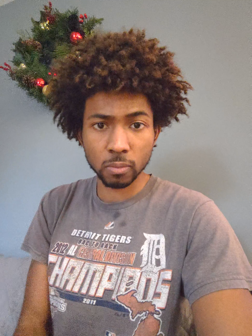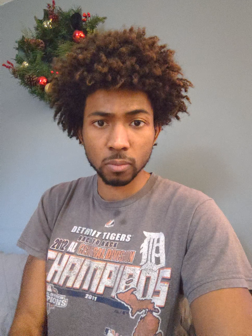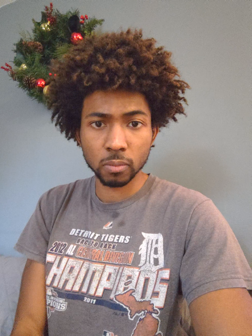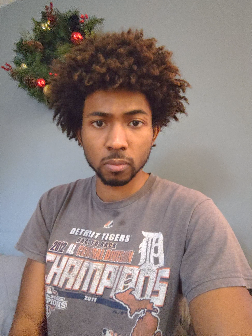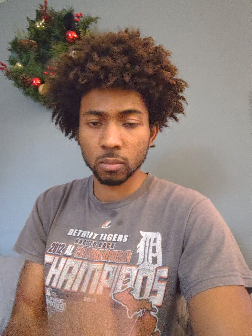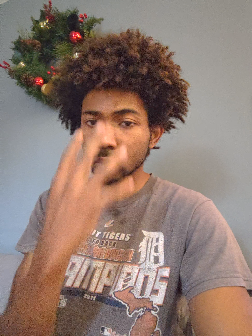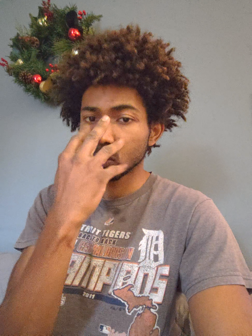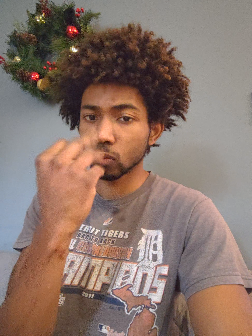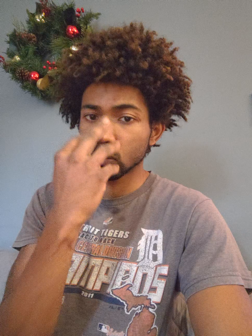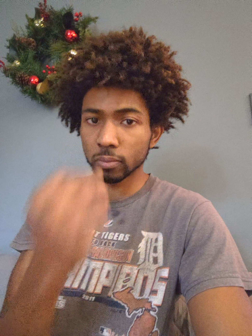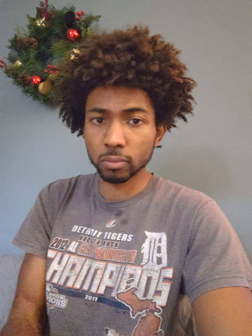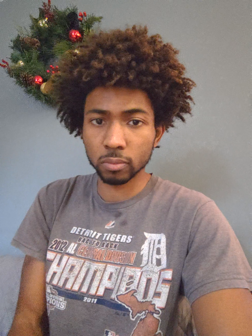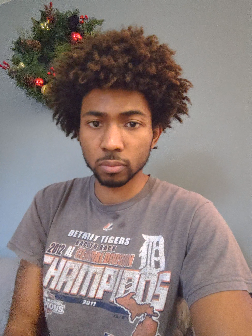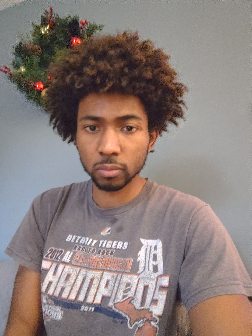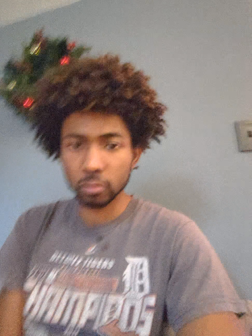wolf